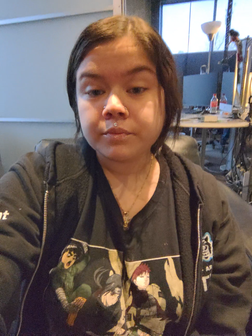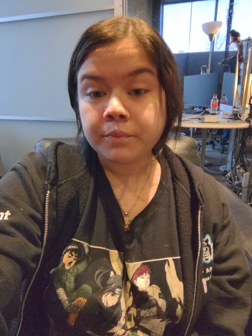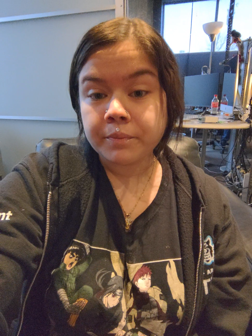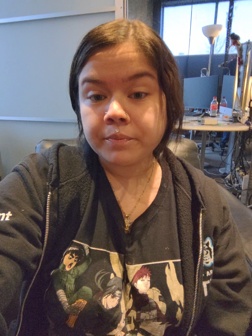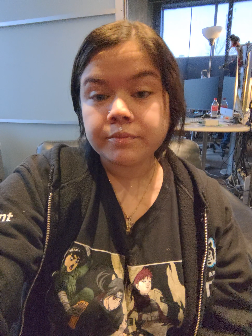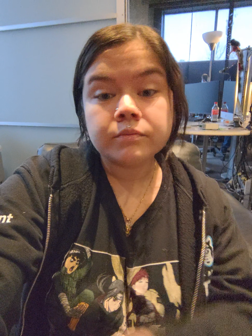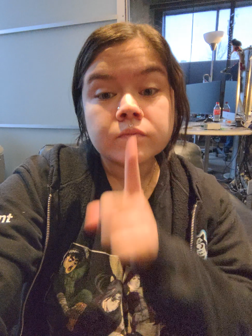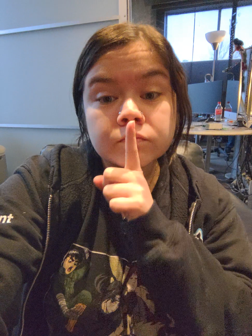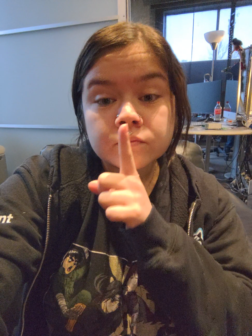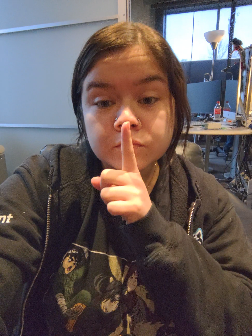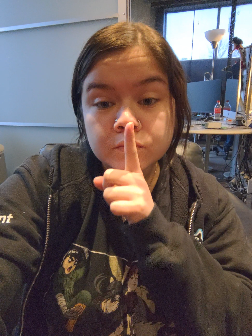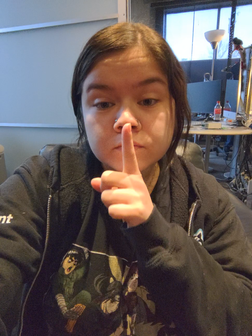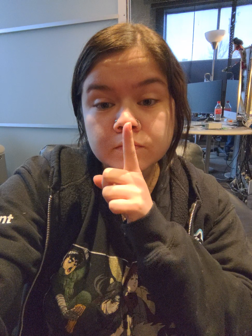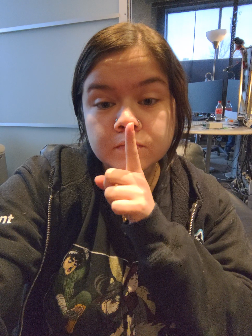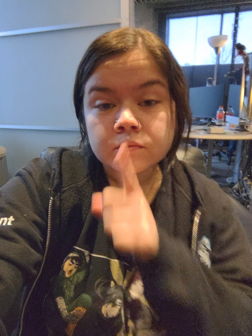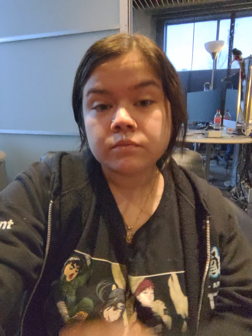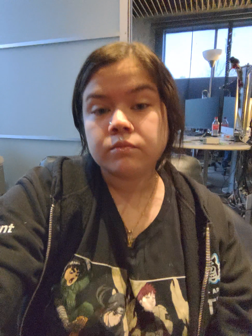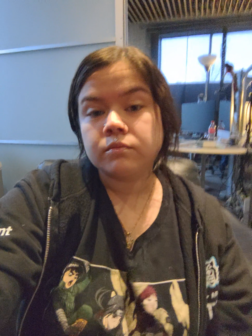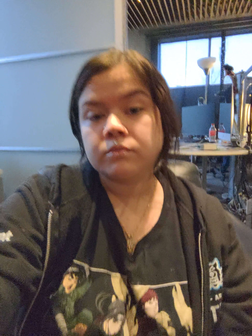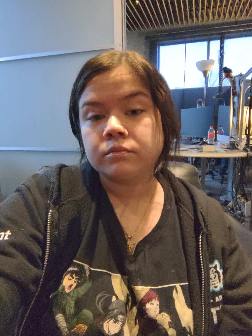shhh